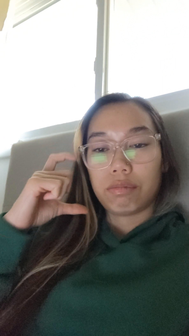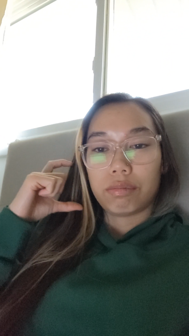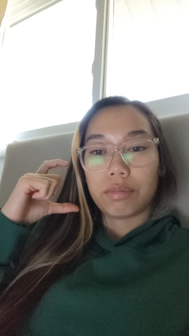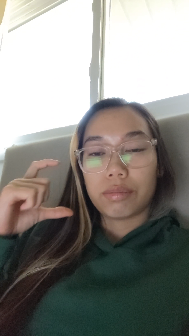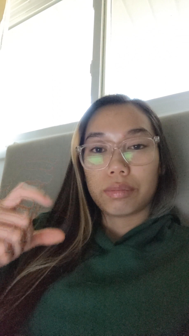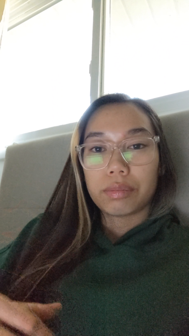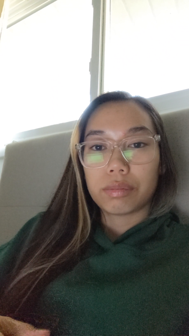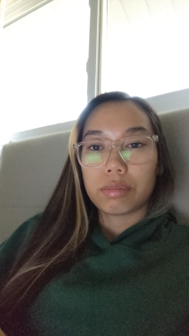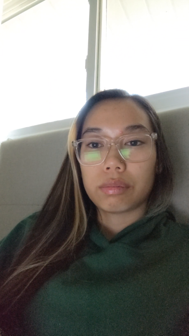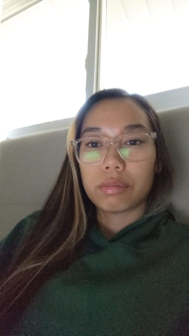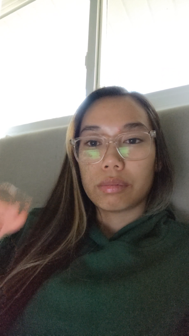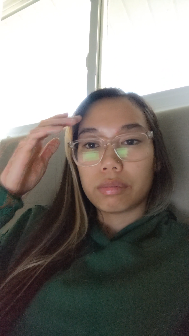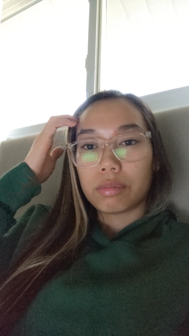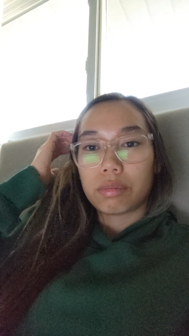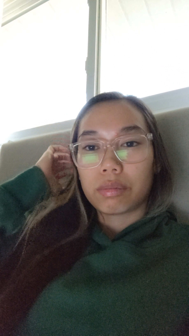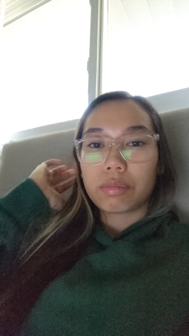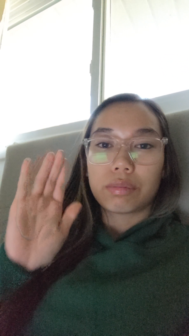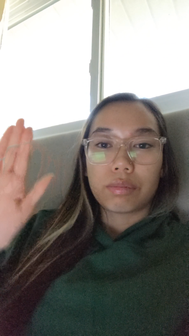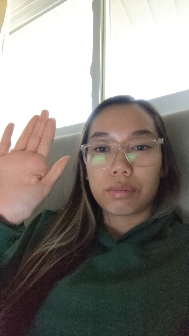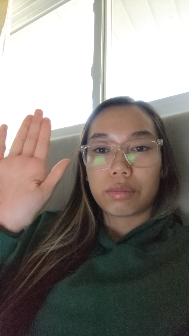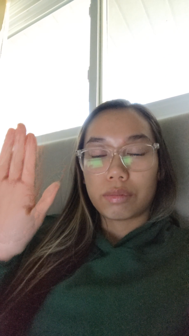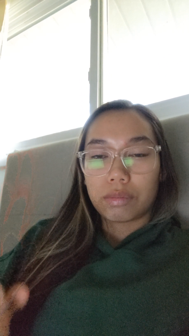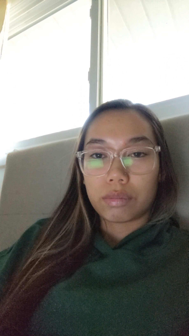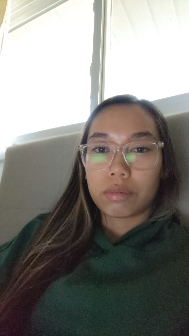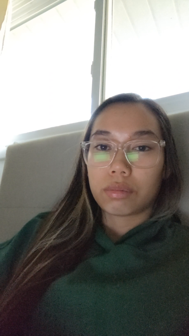push